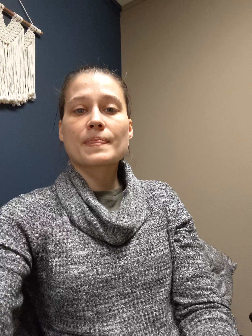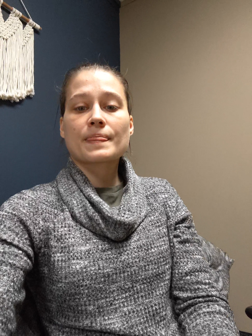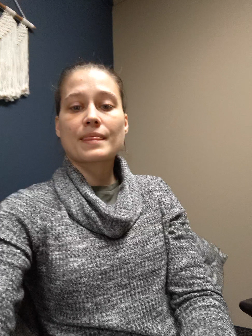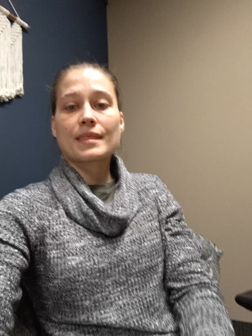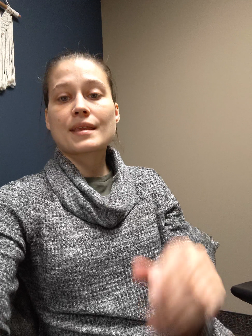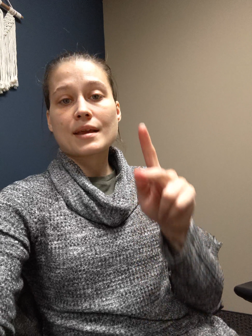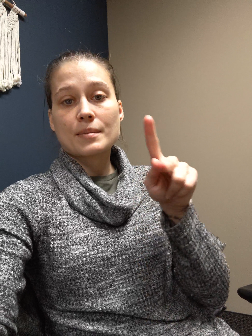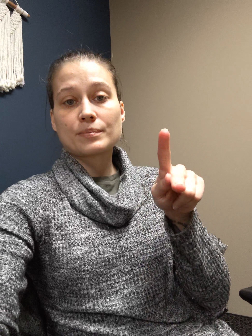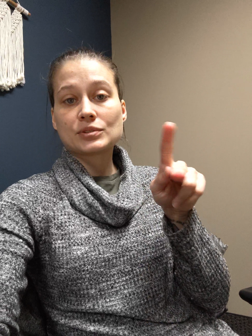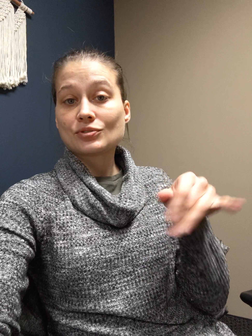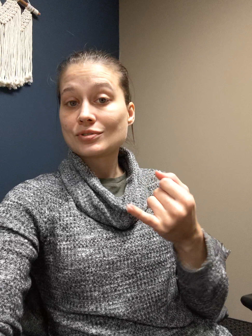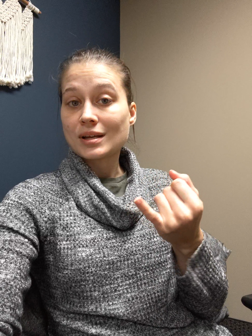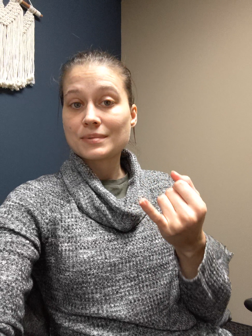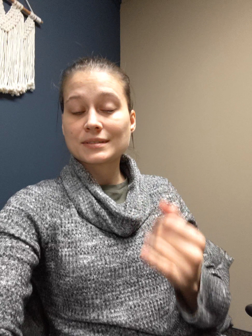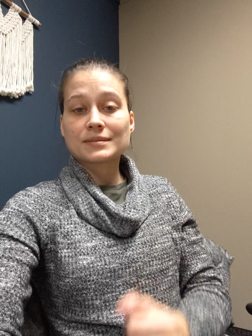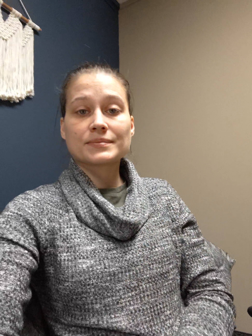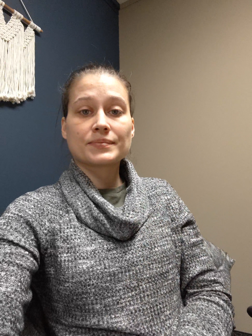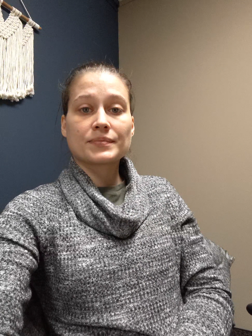pajamas